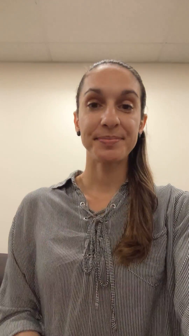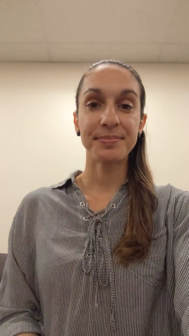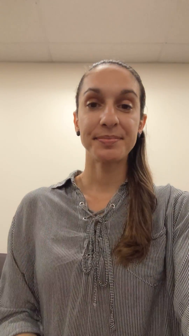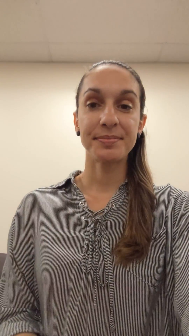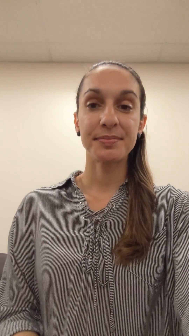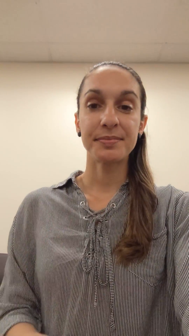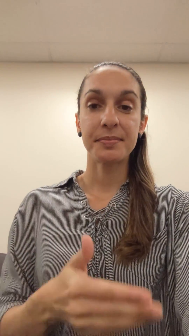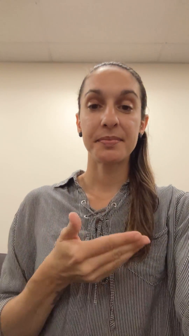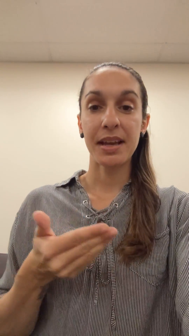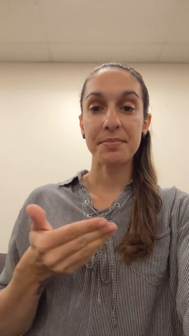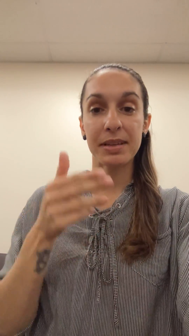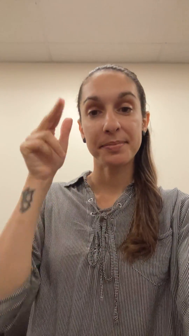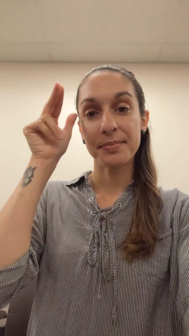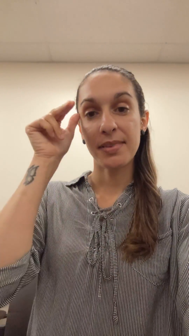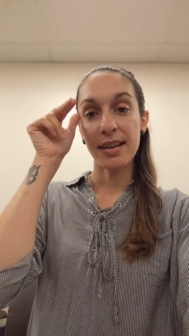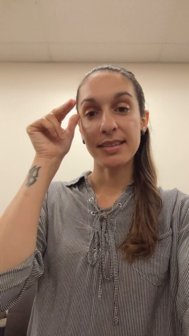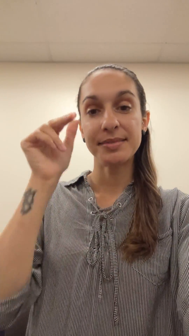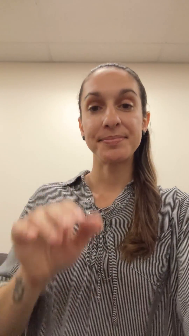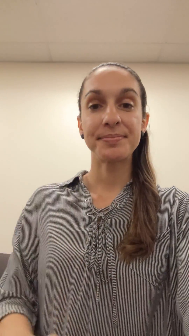pony